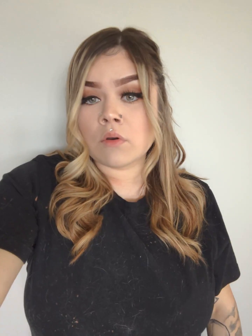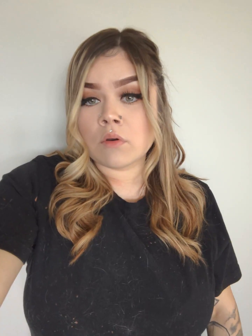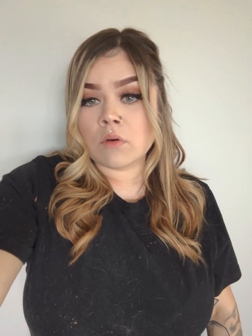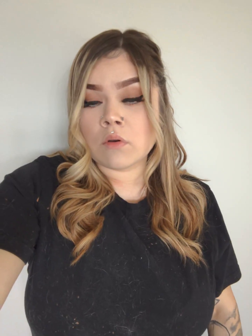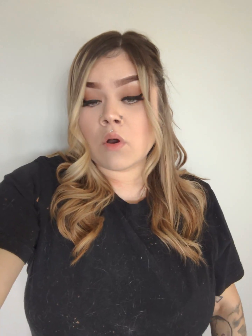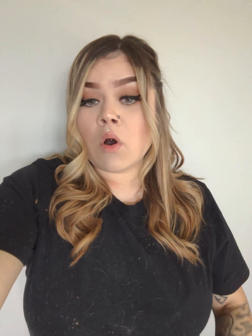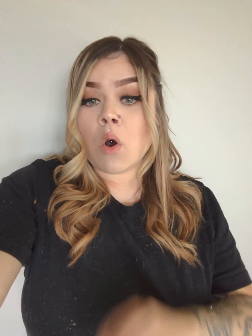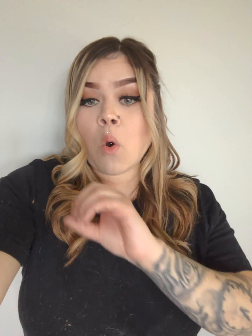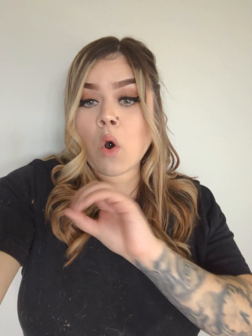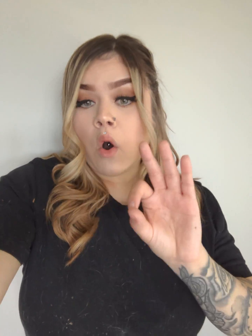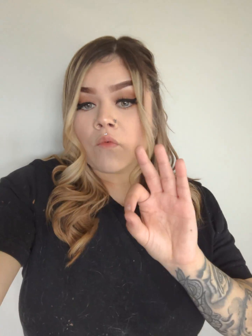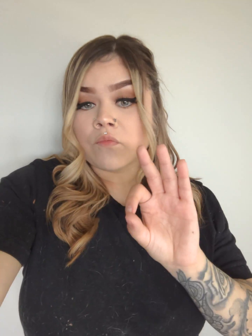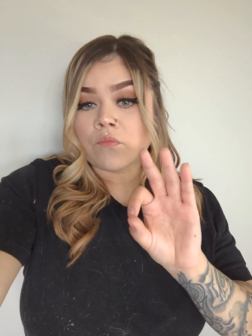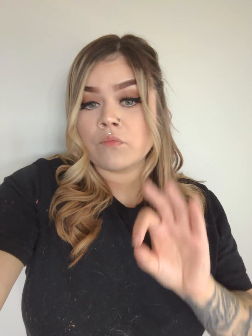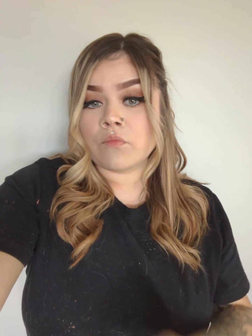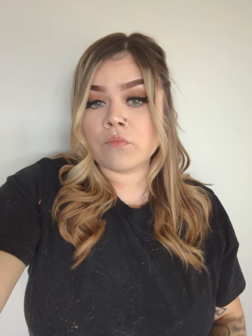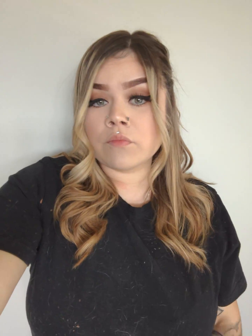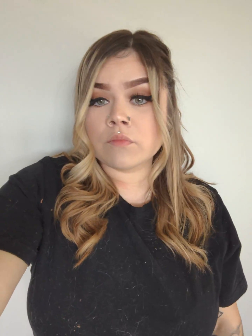off